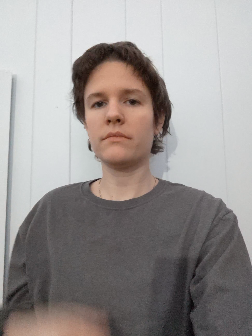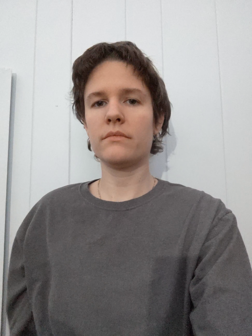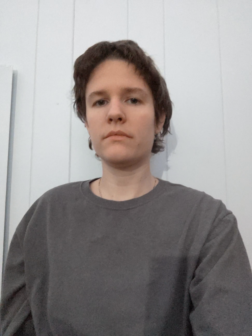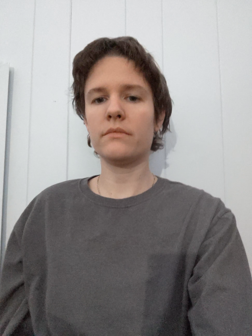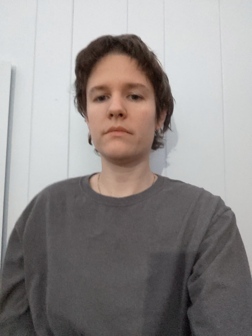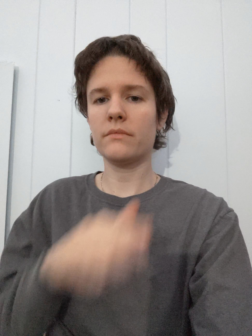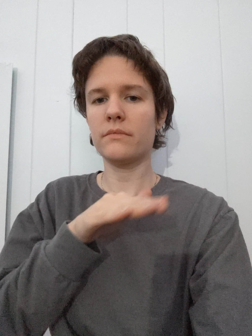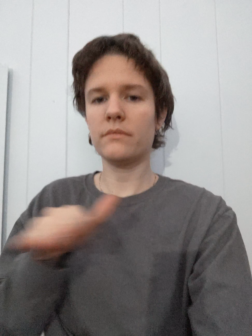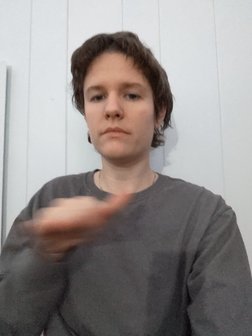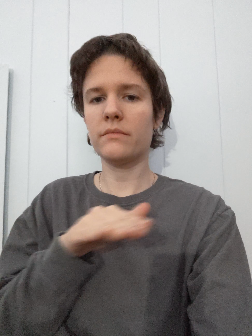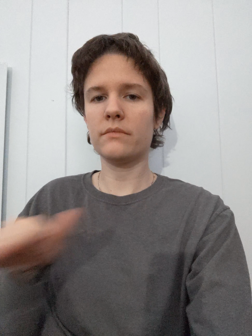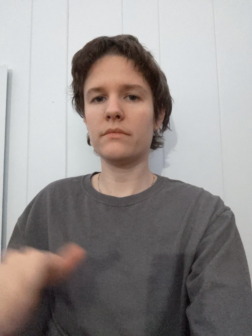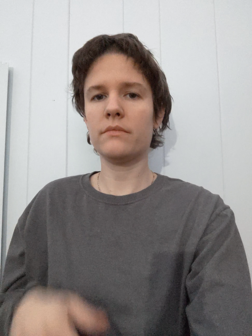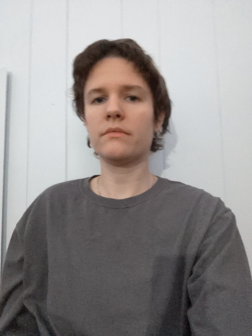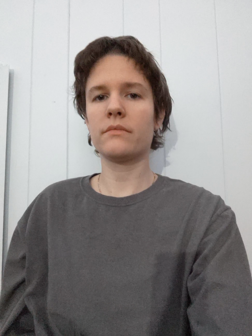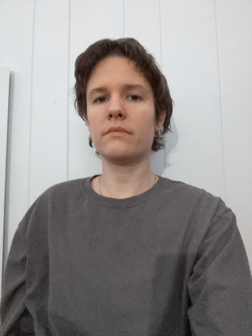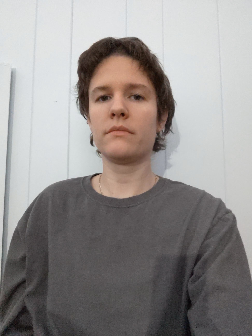clean